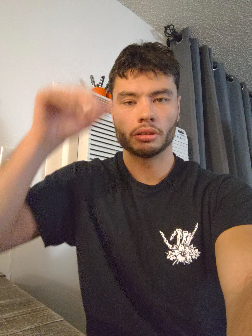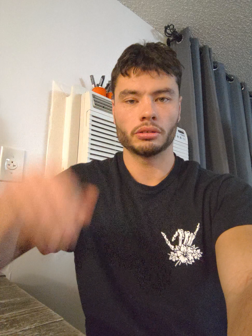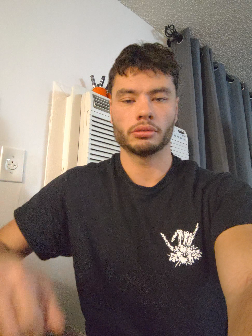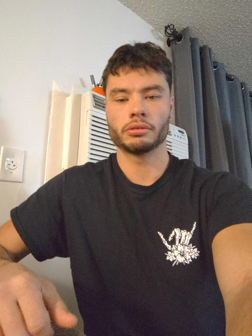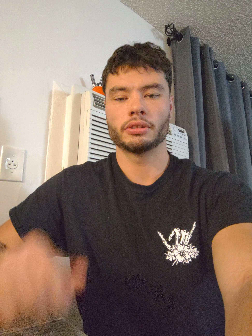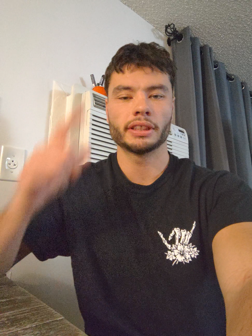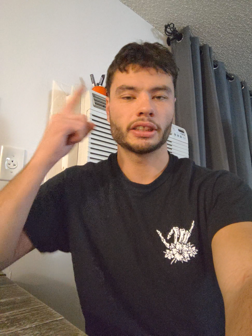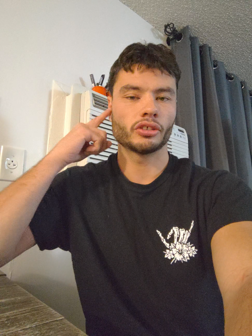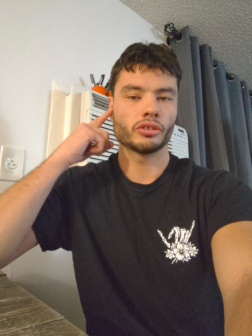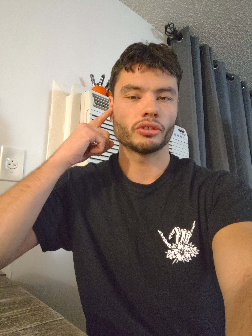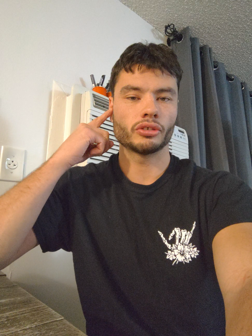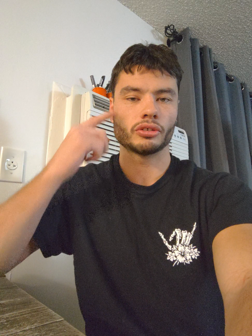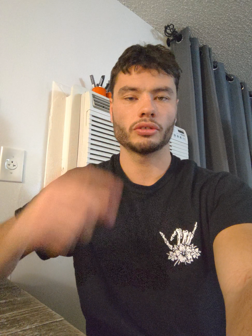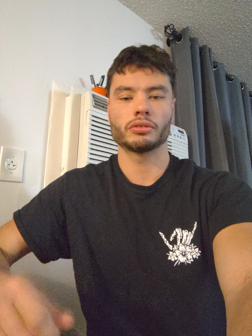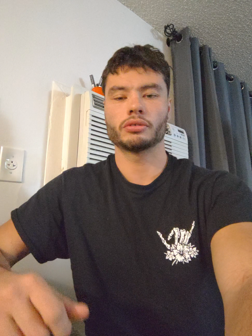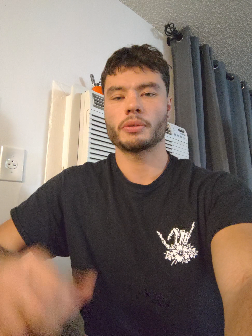ear